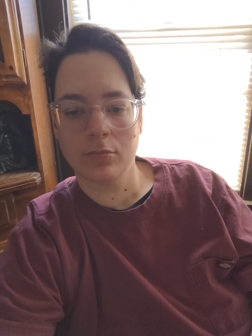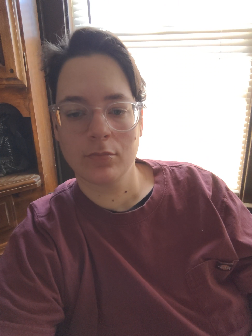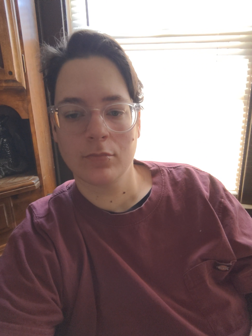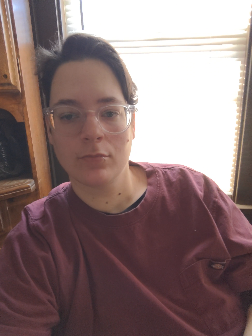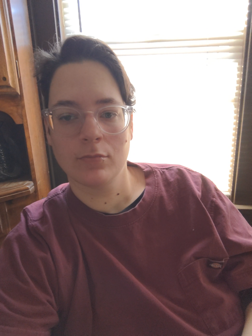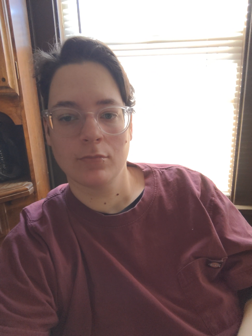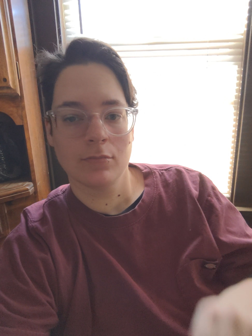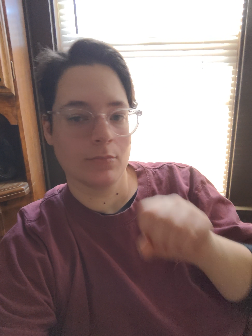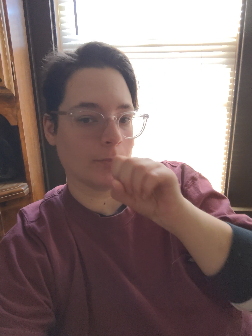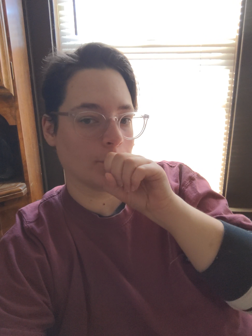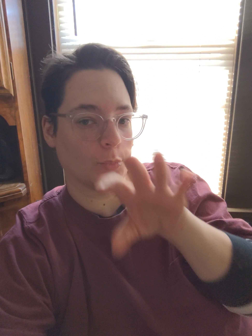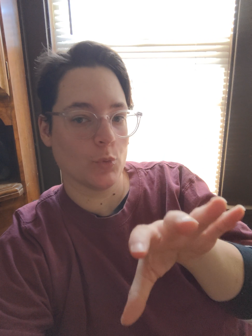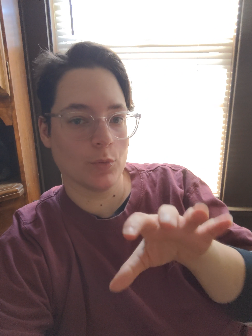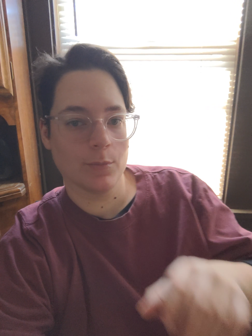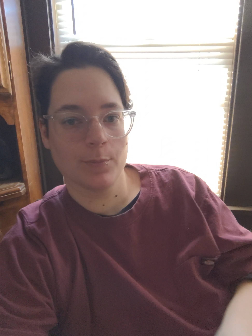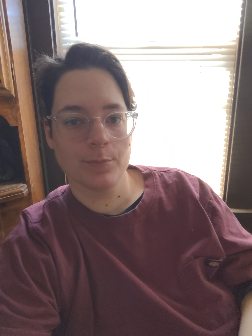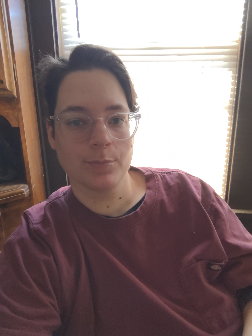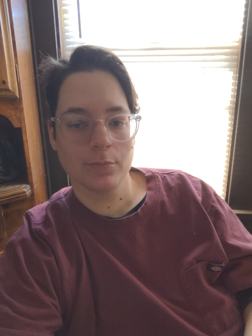blow